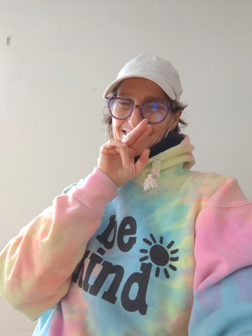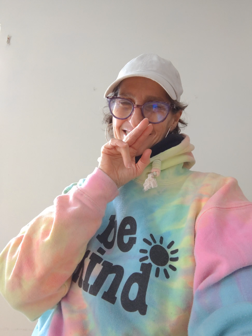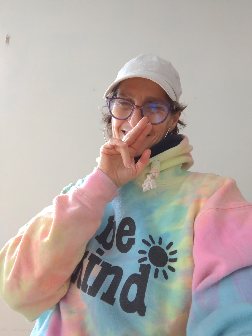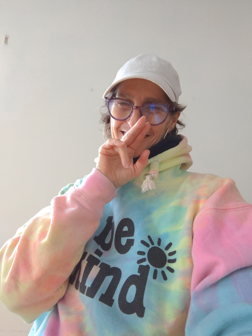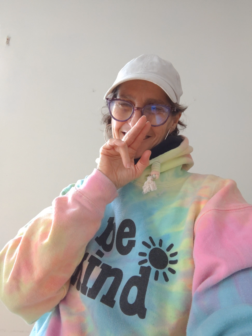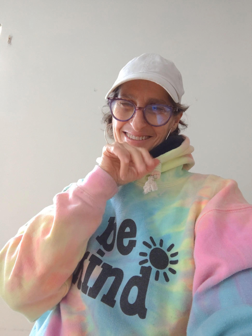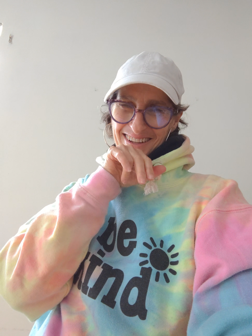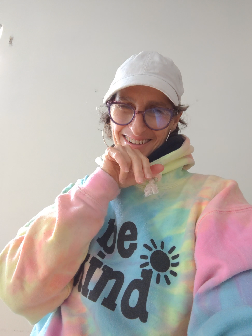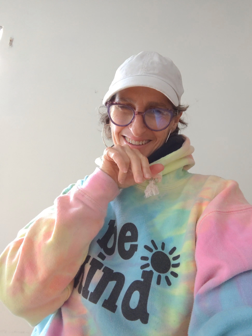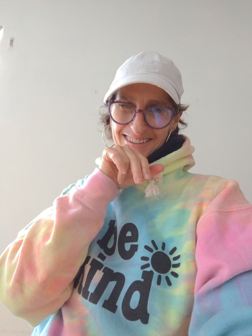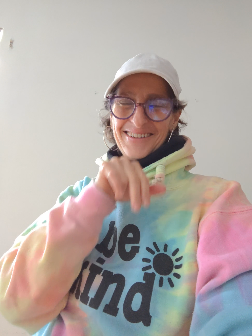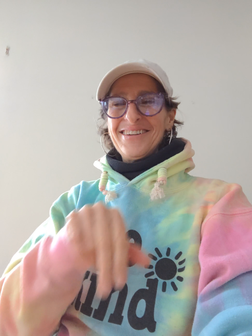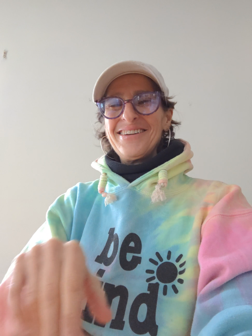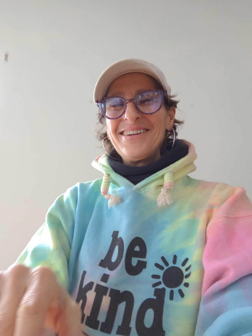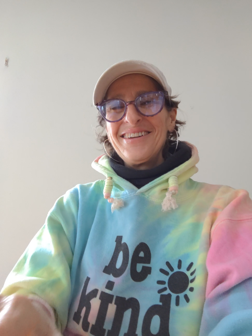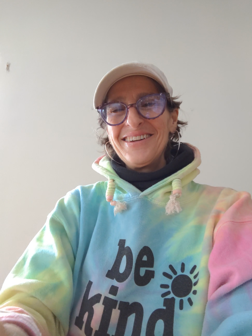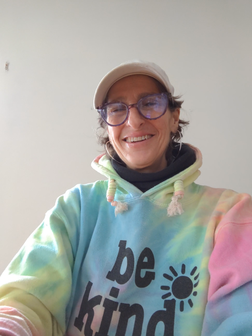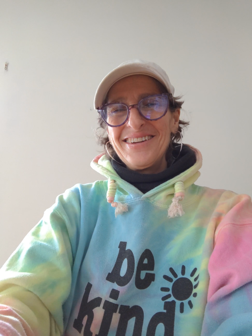tongue